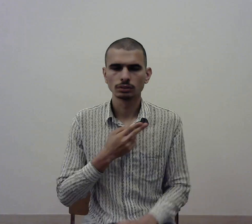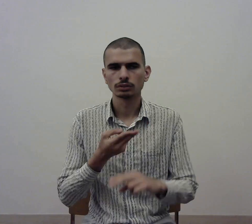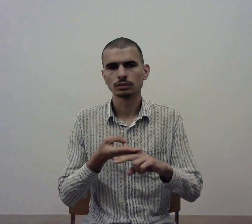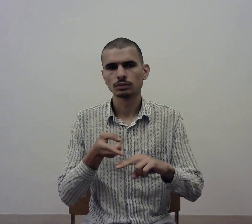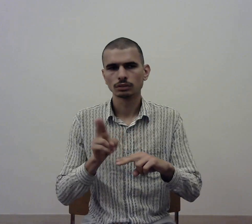bu